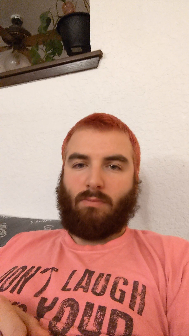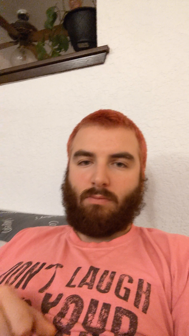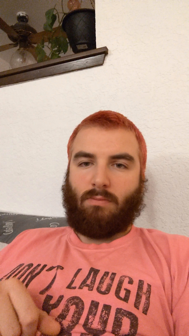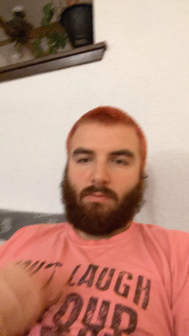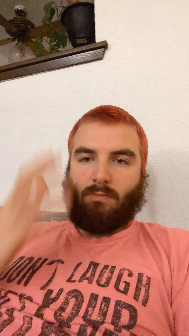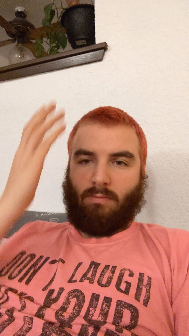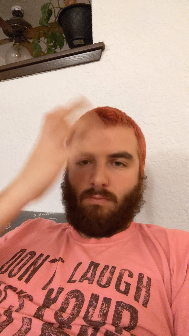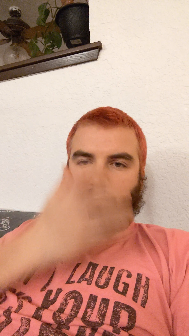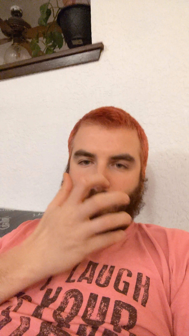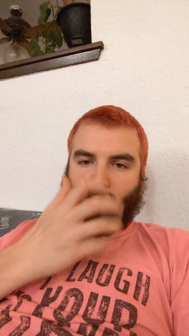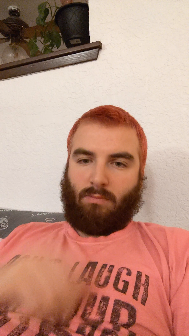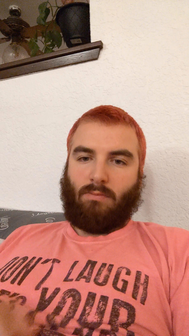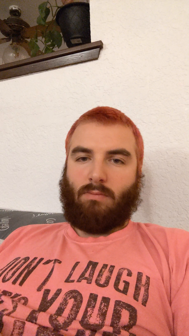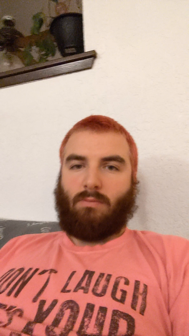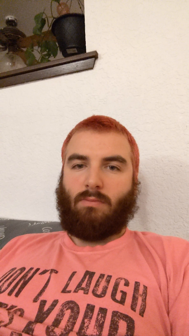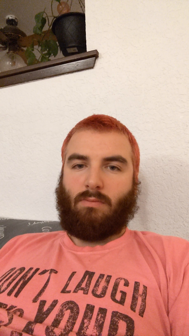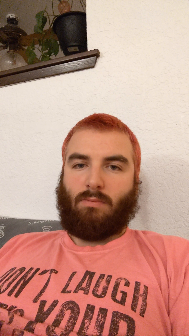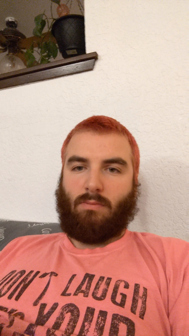dark